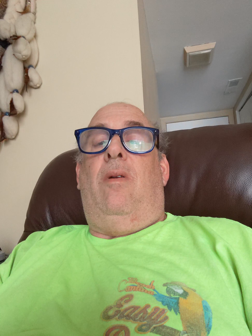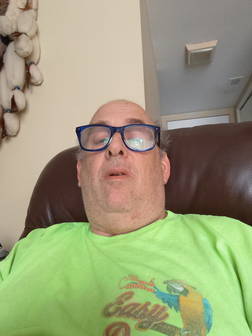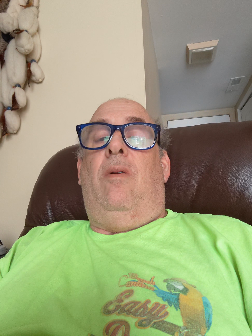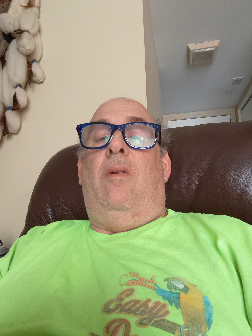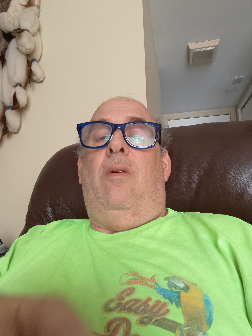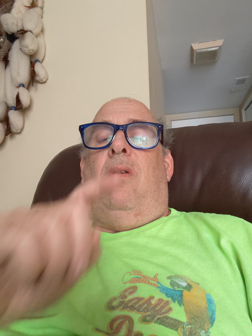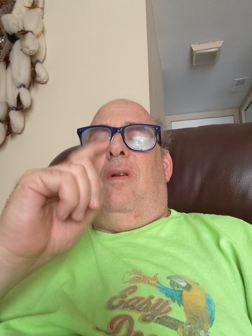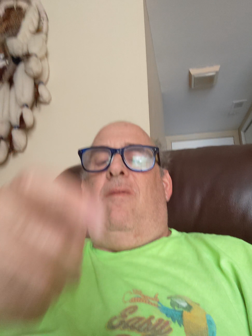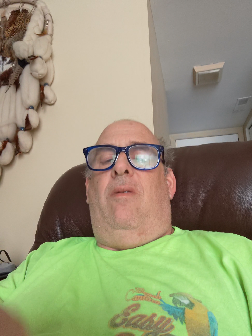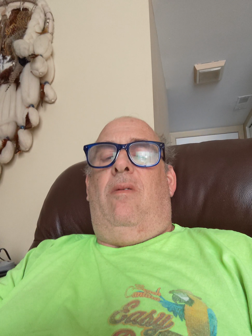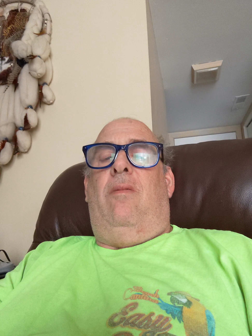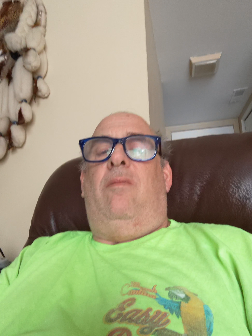gift